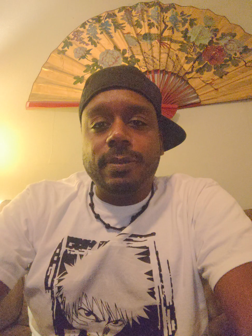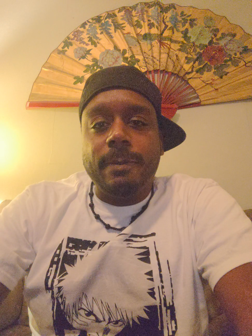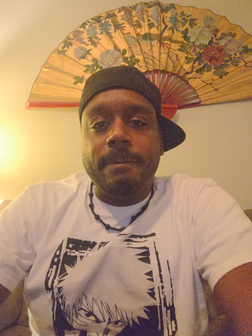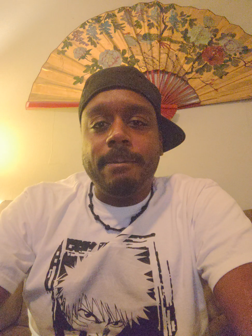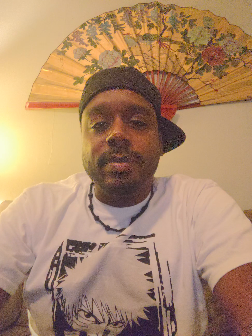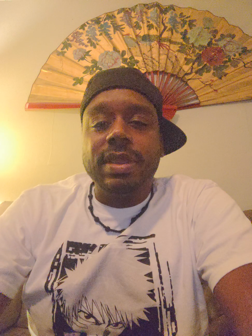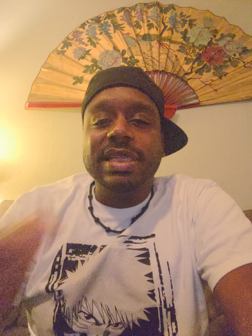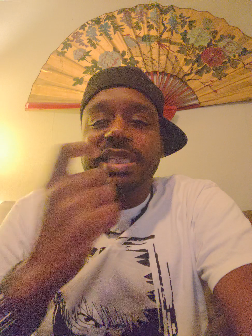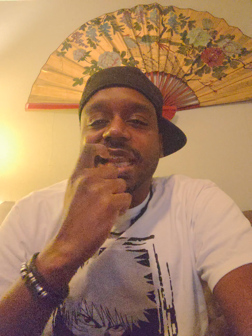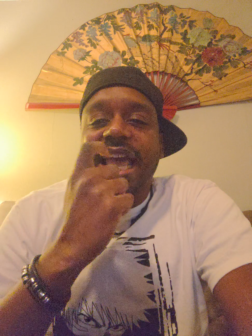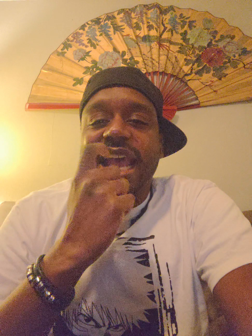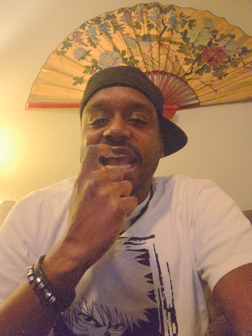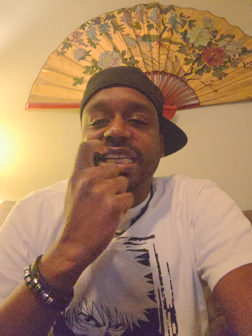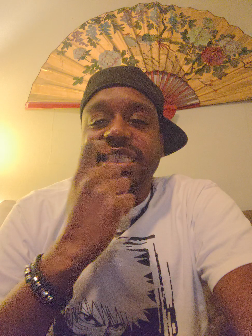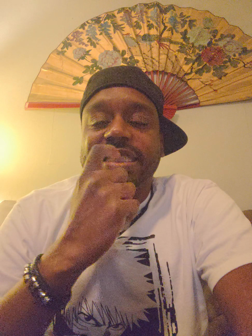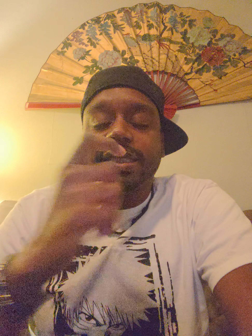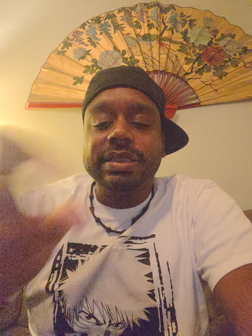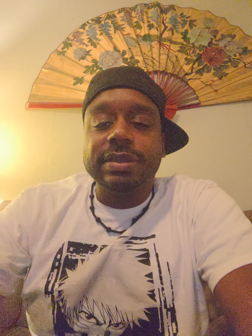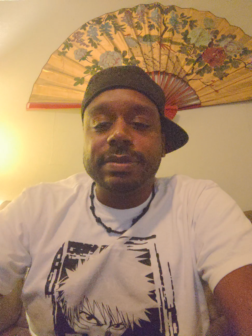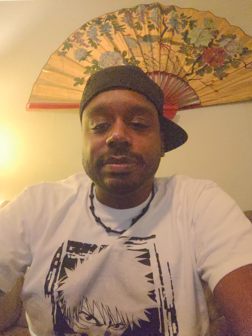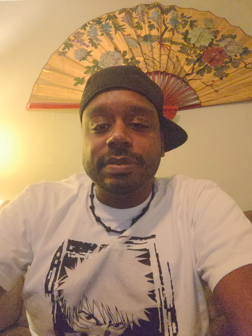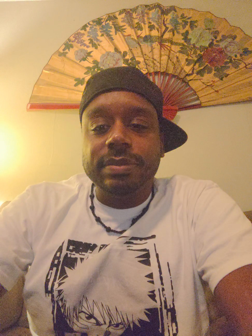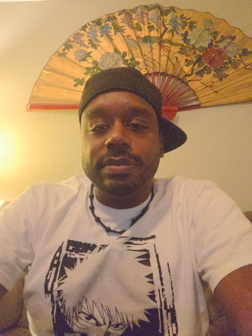window